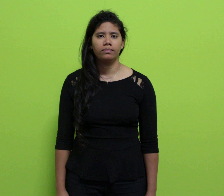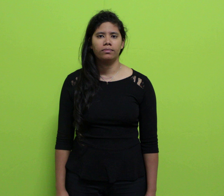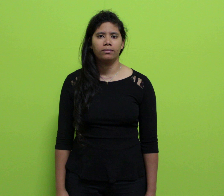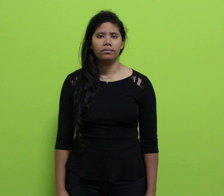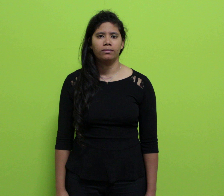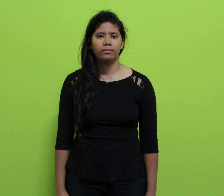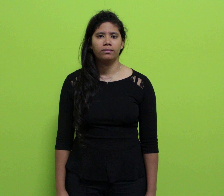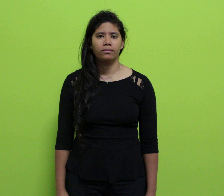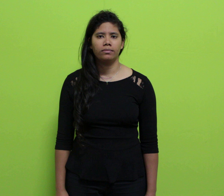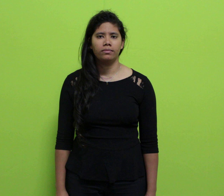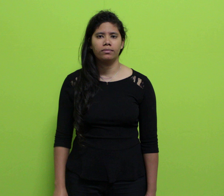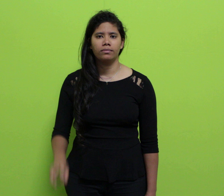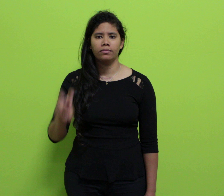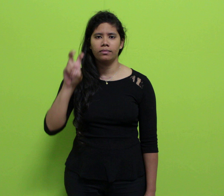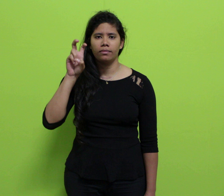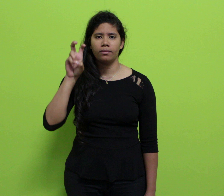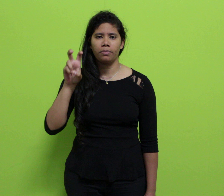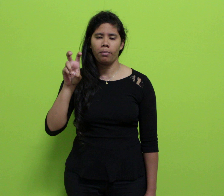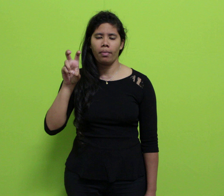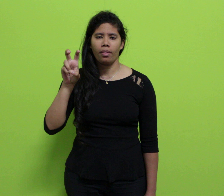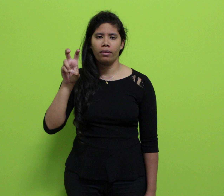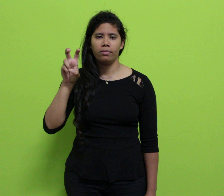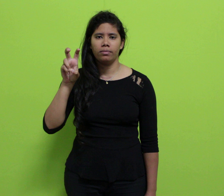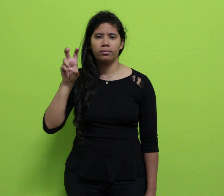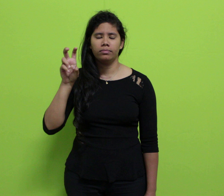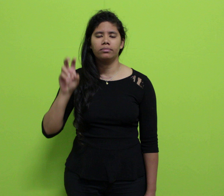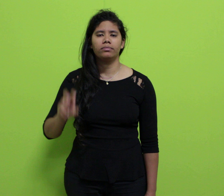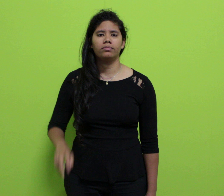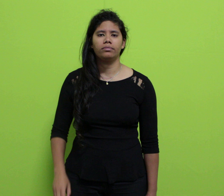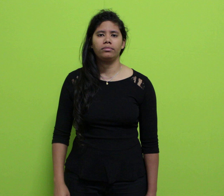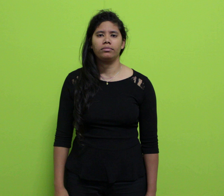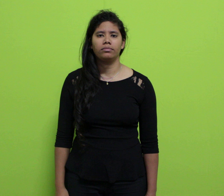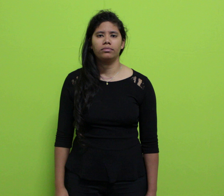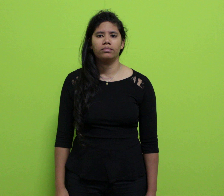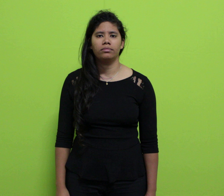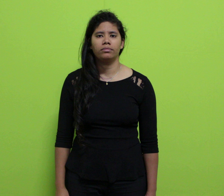cinco